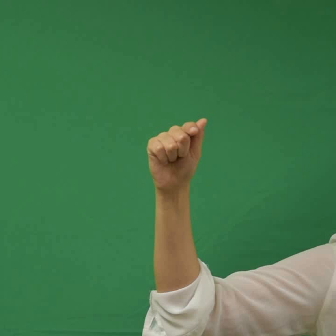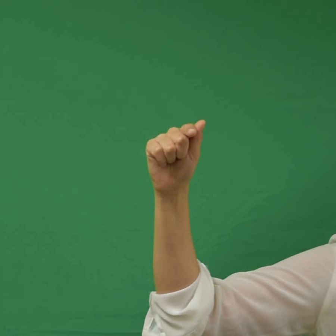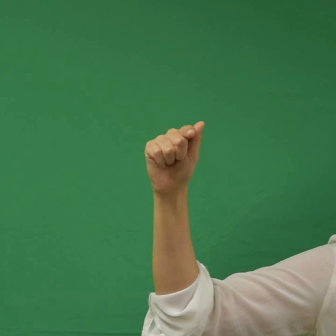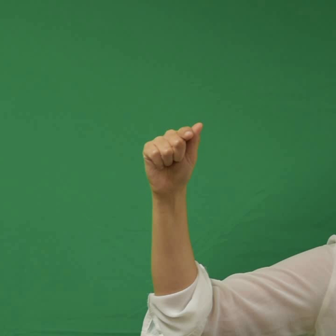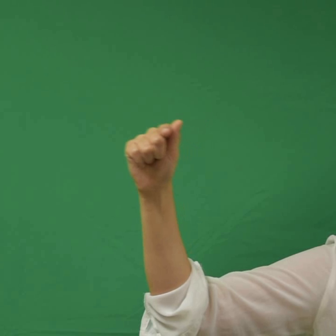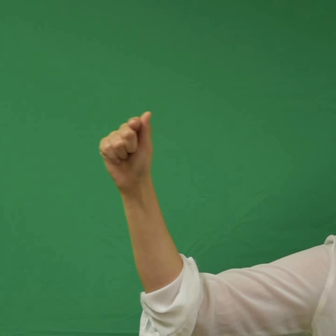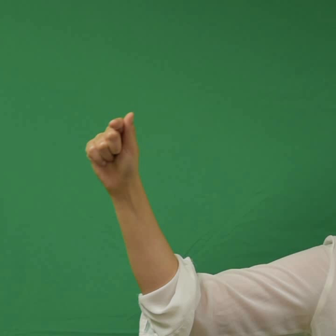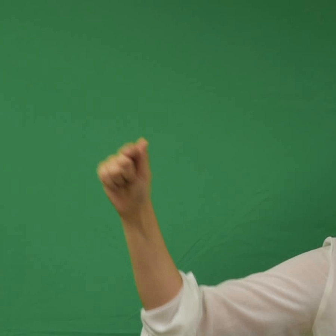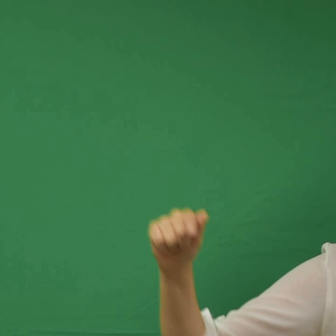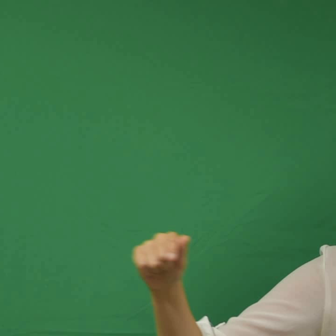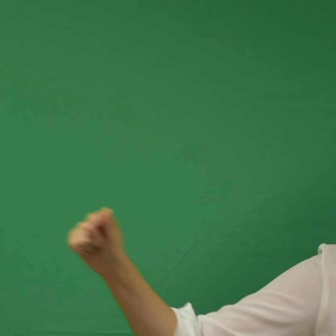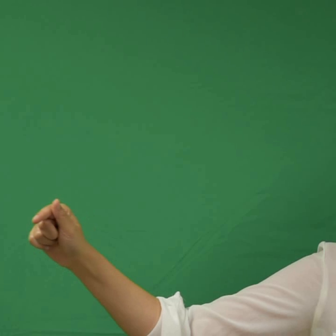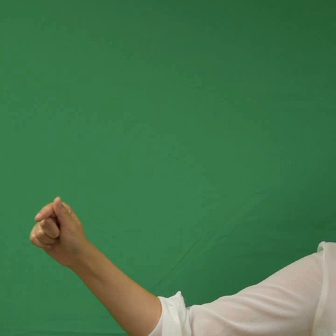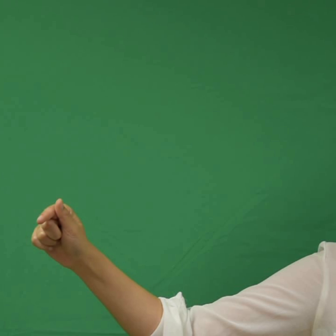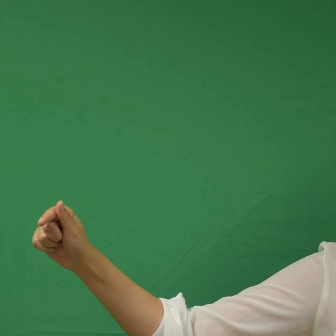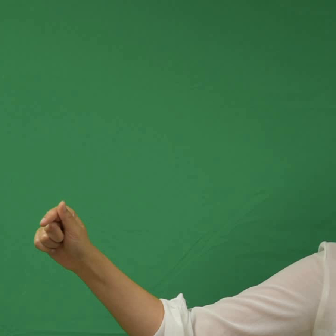Z